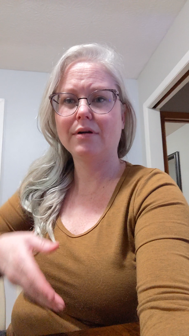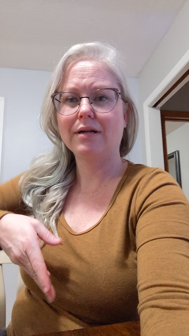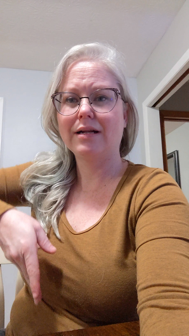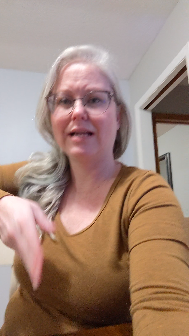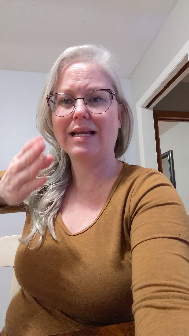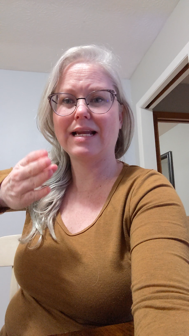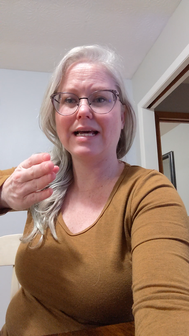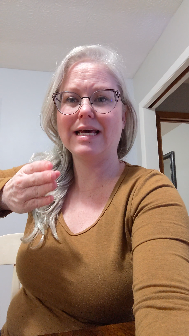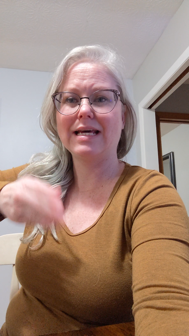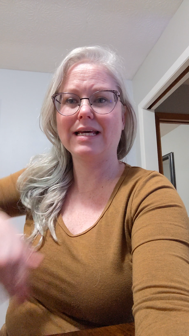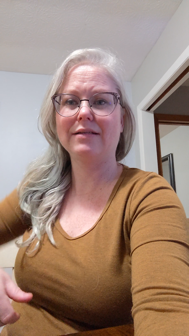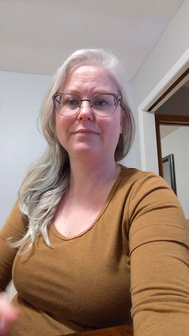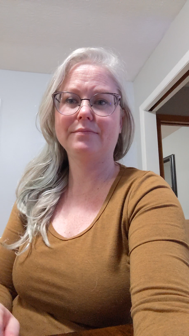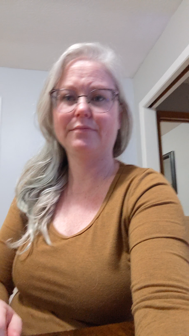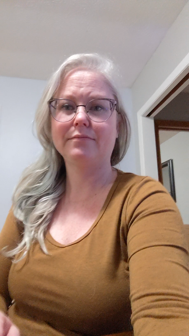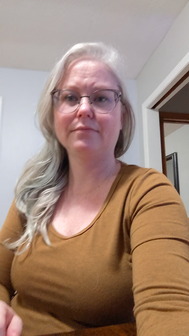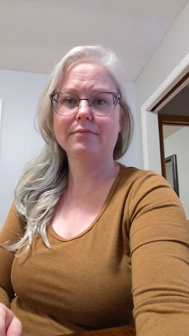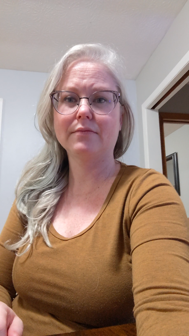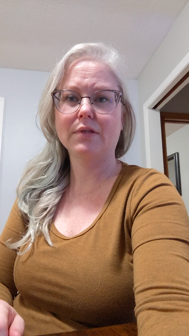kick